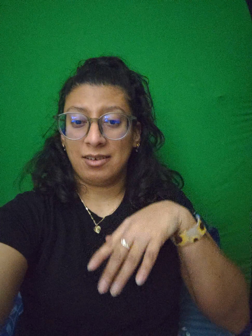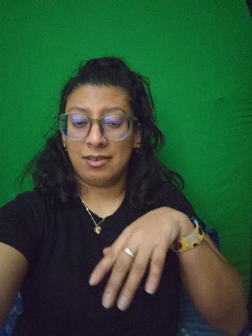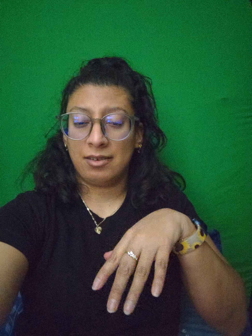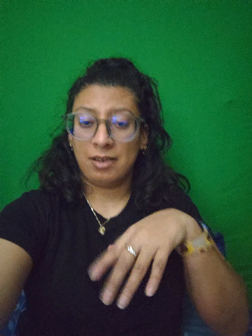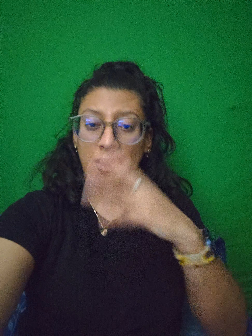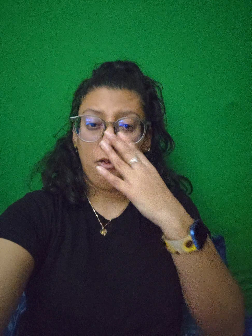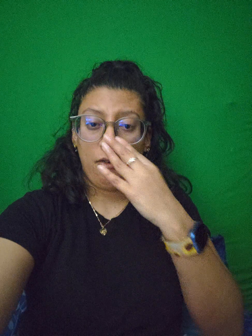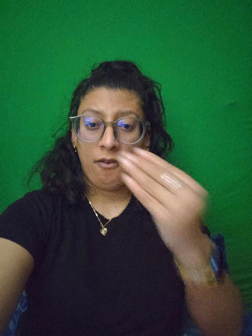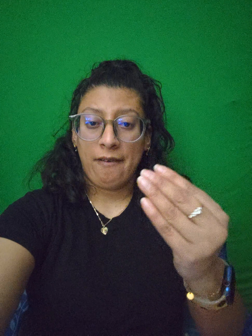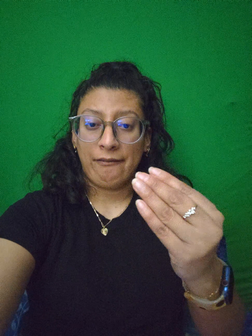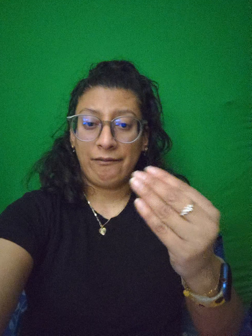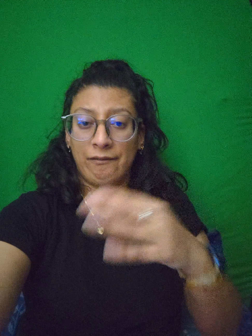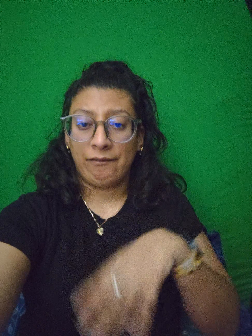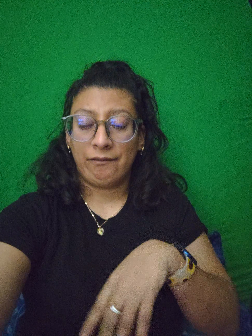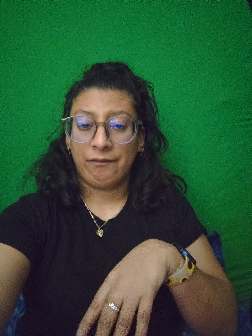wolf